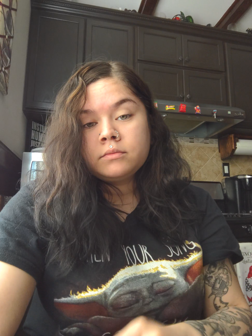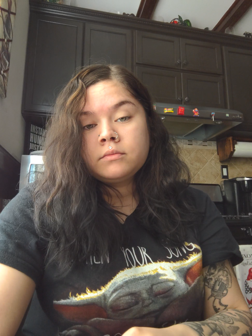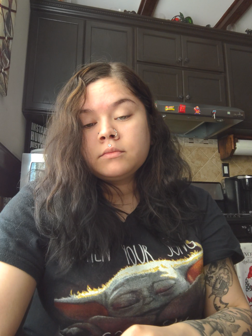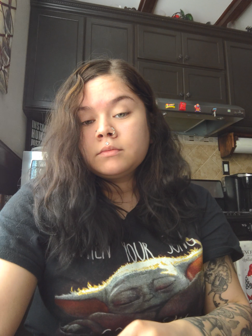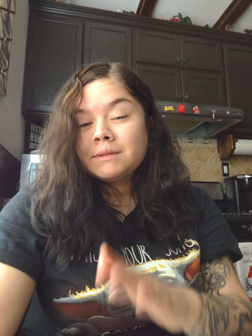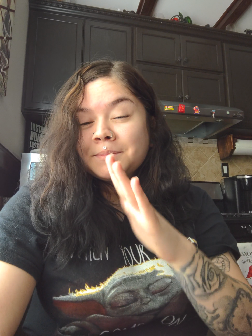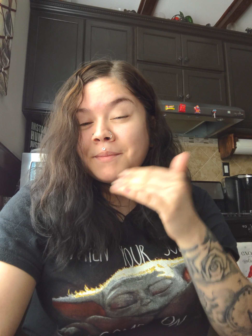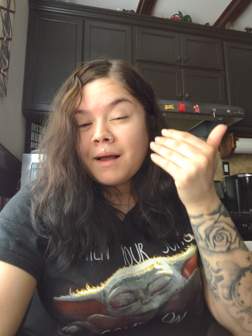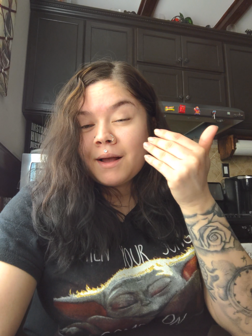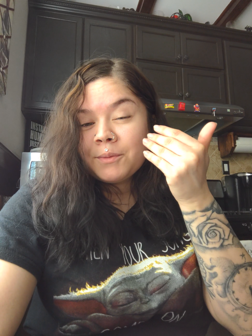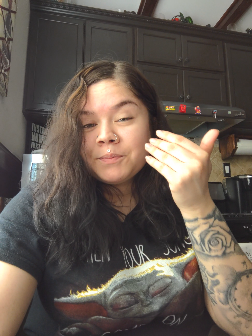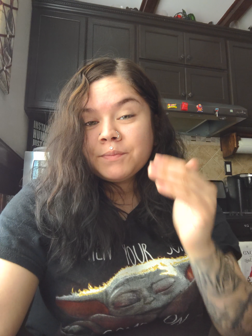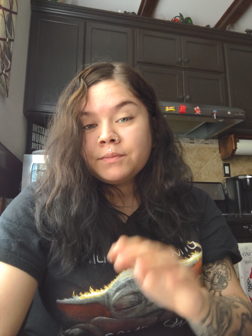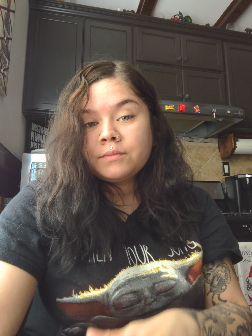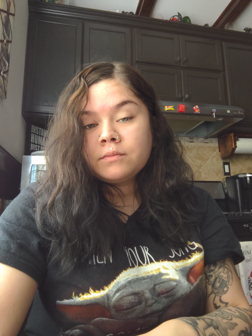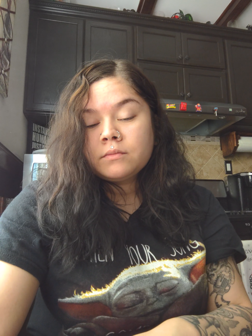smile